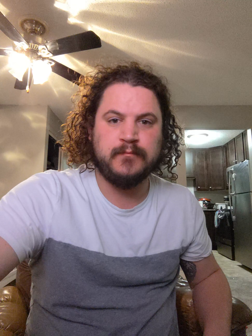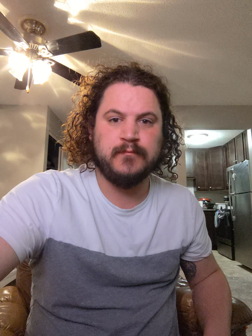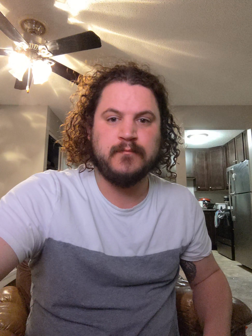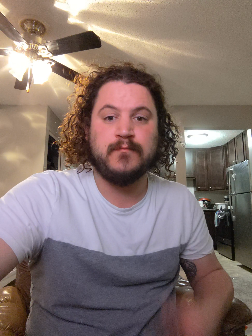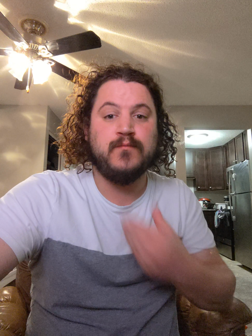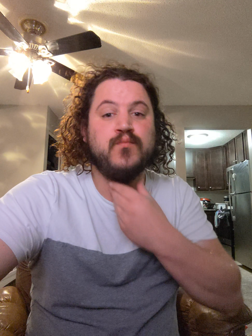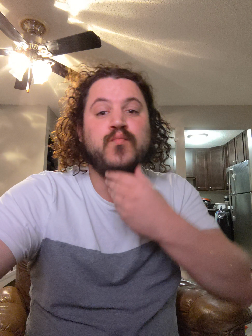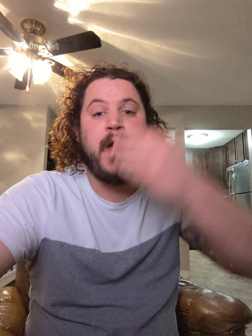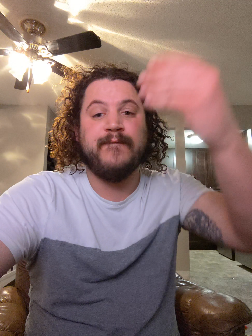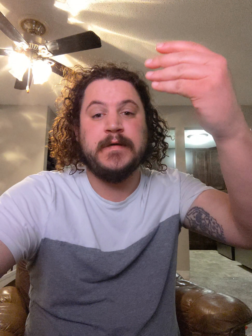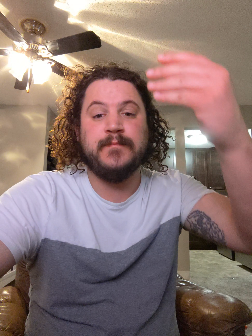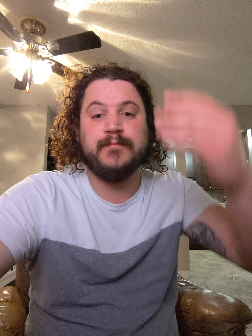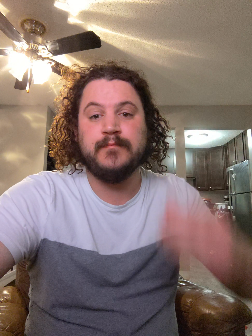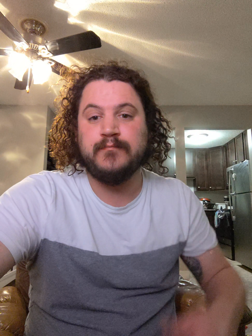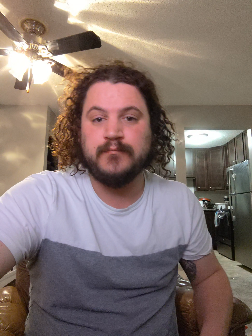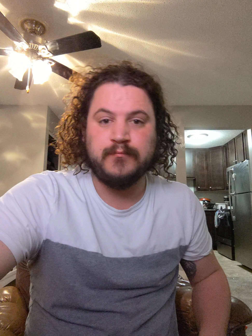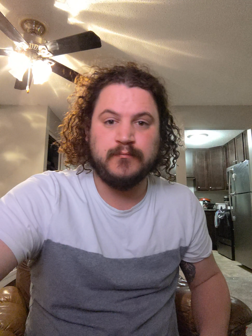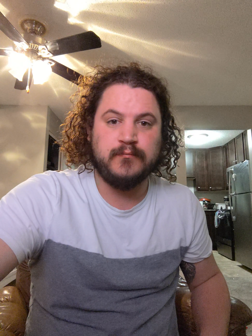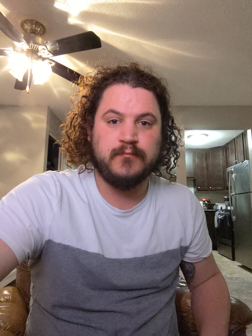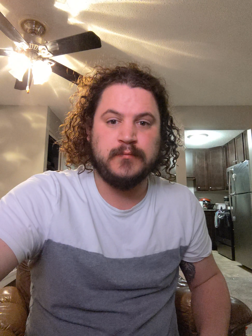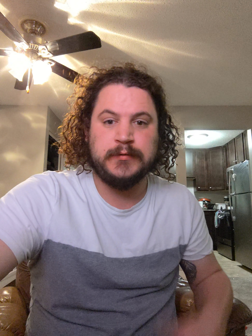giraffe